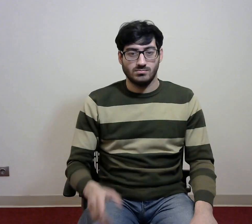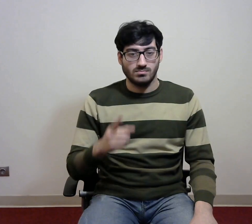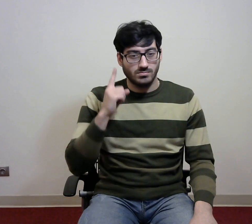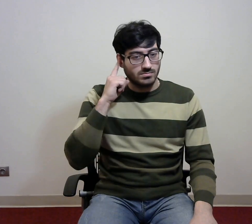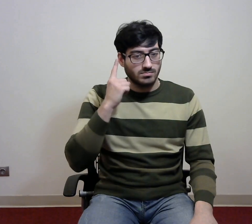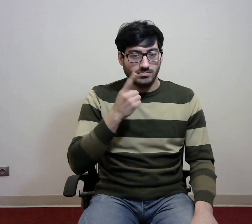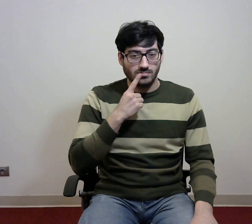eşitmə məhdüdiyyətli